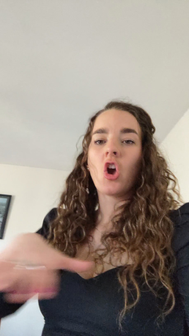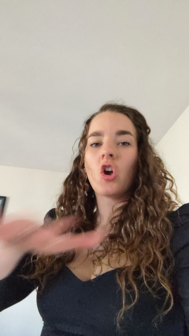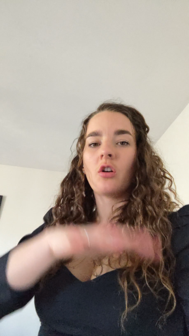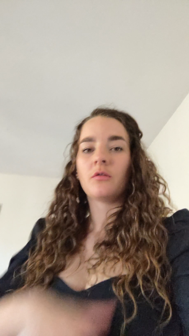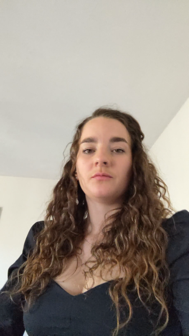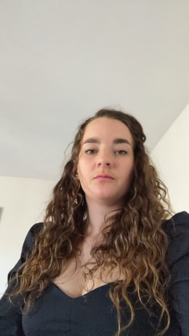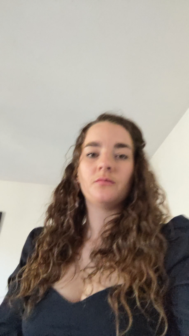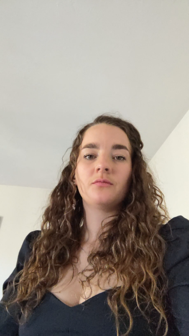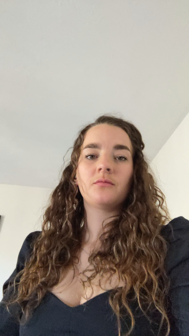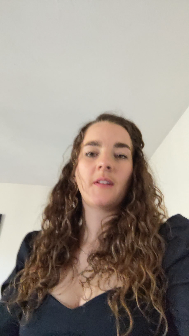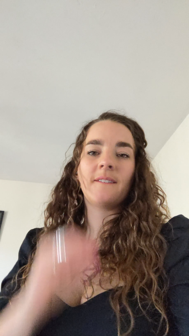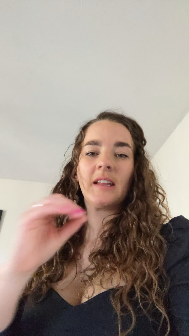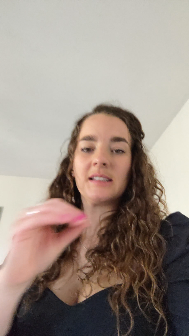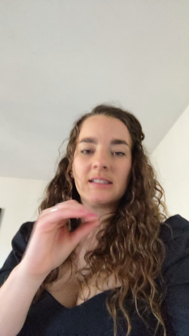fix